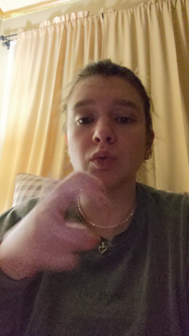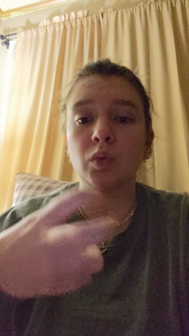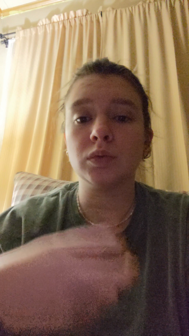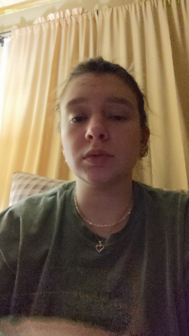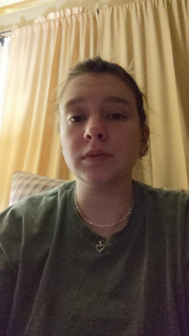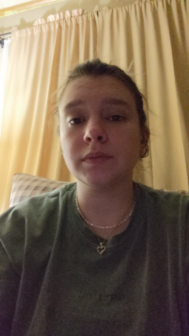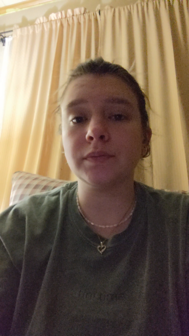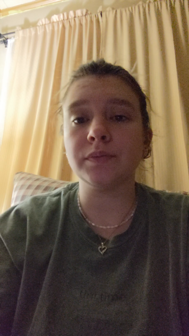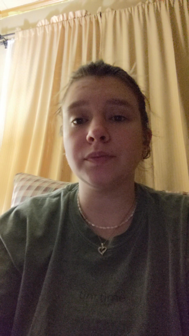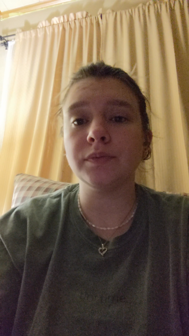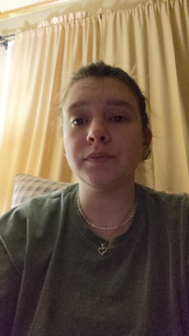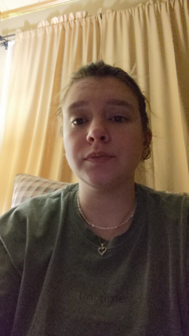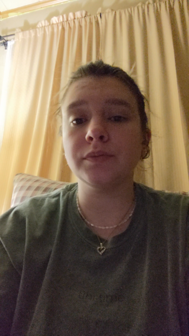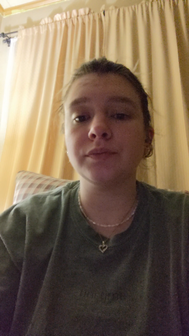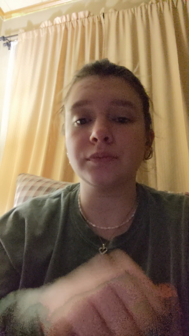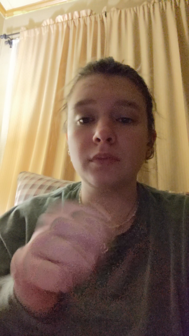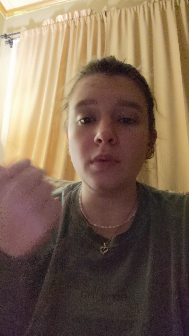other